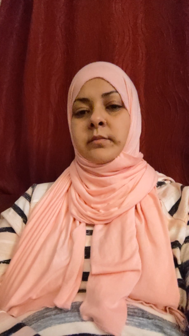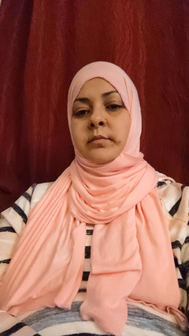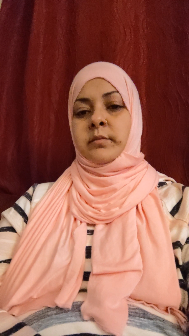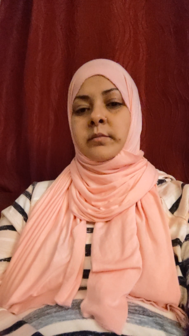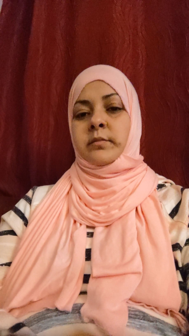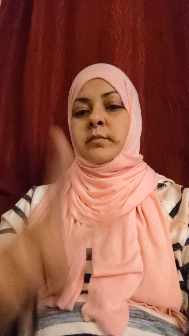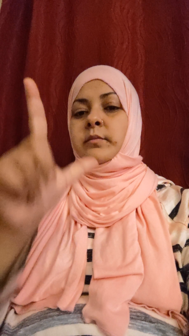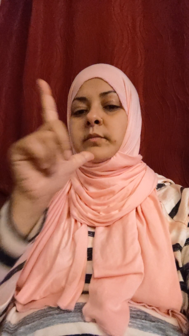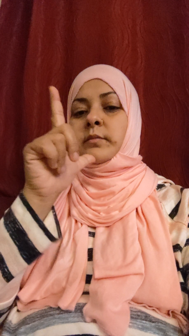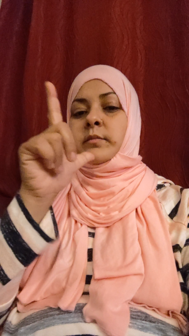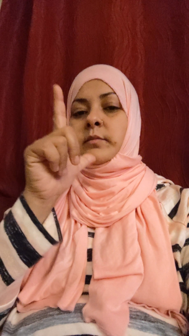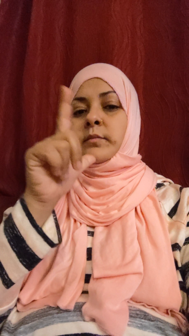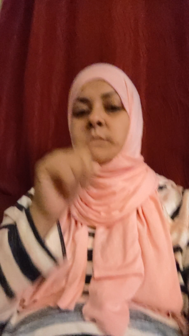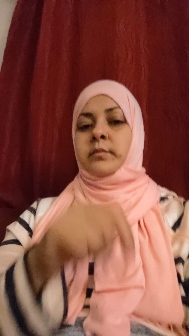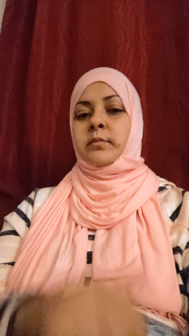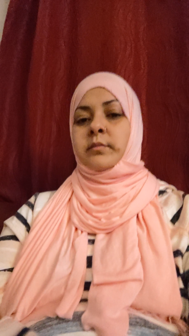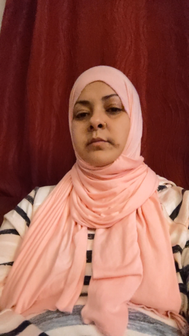lunch